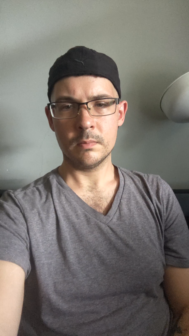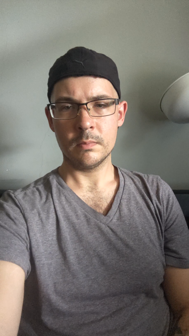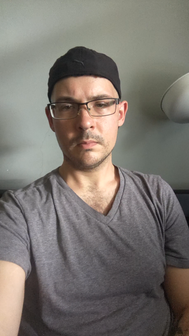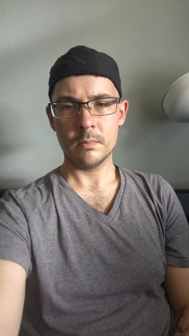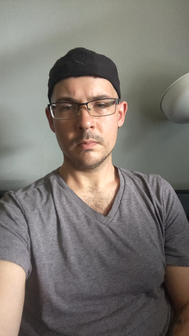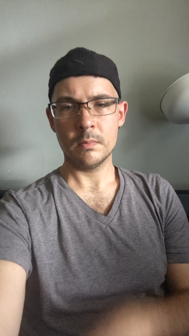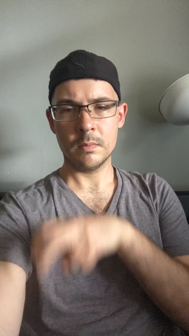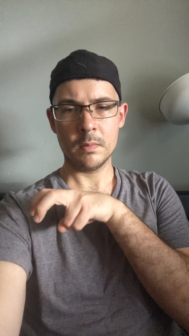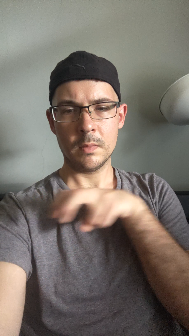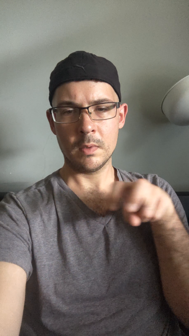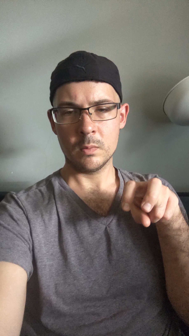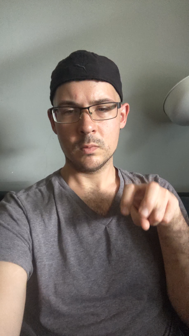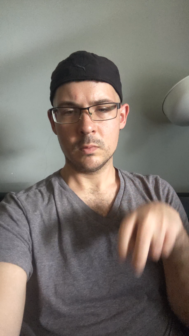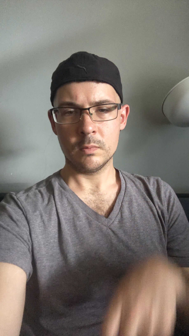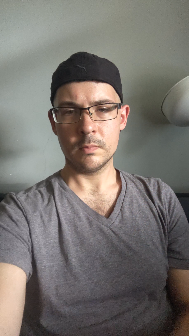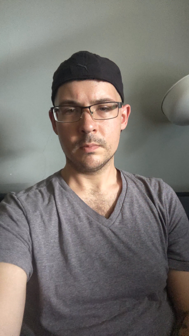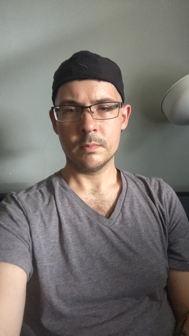couch